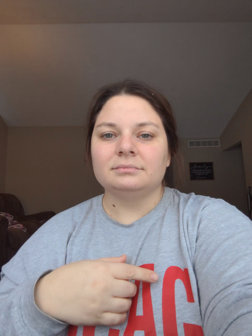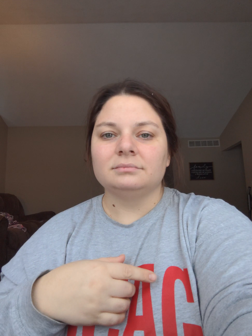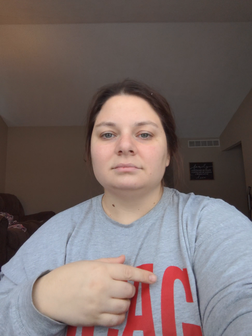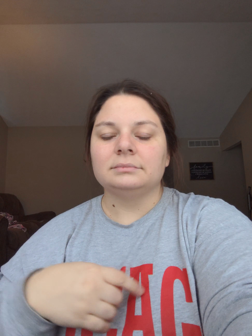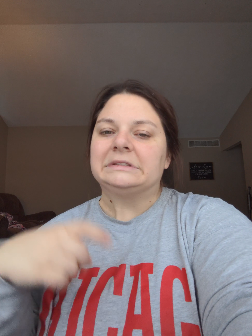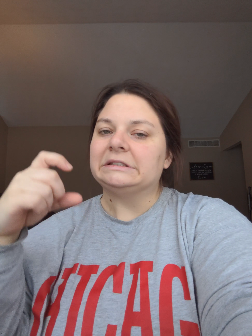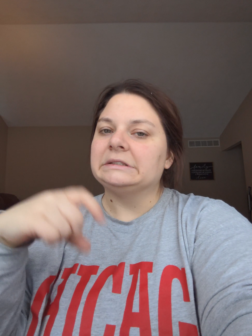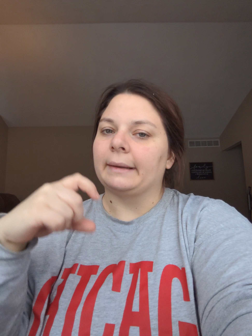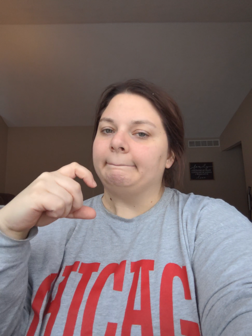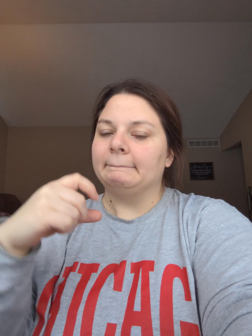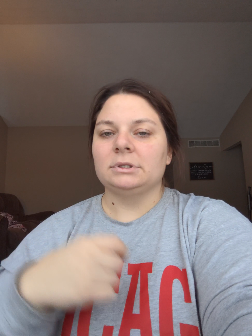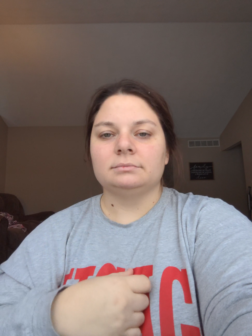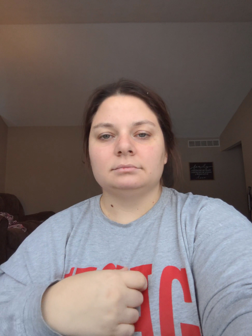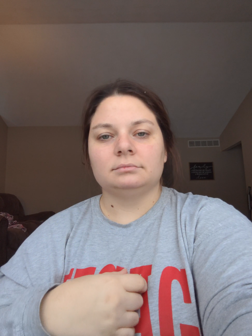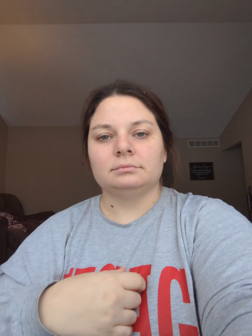time